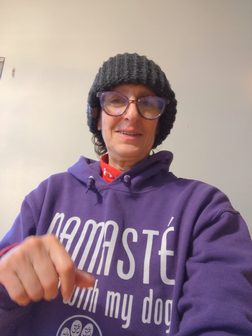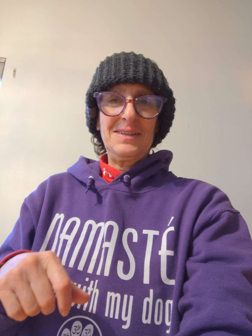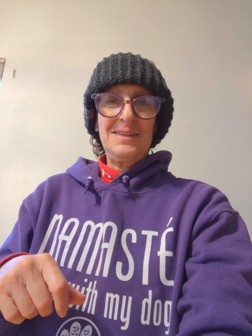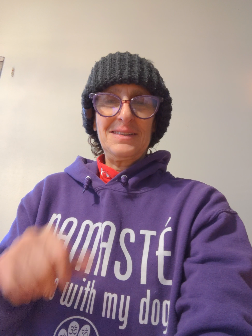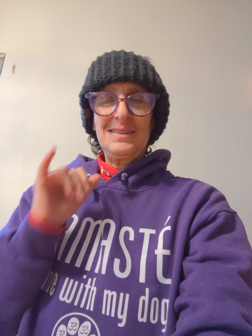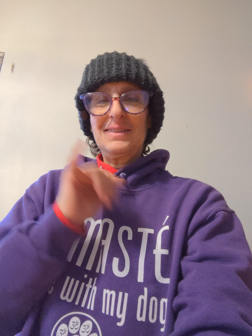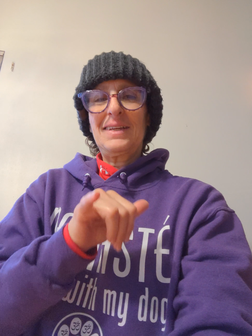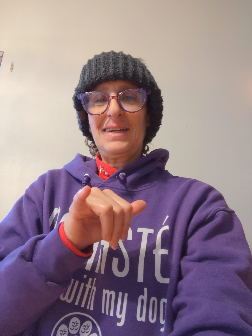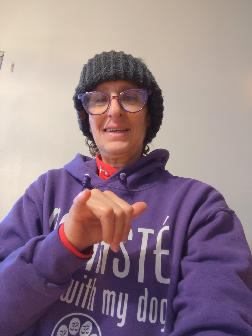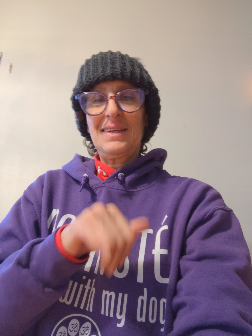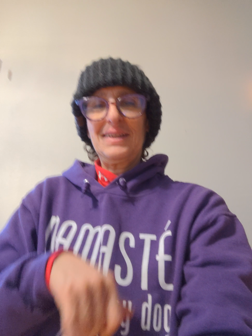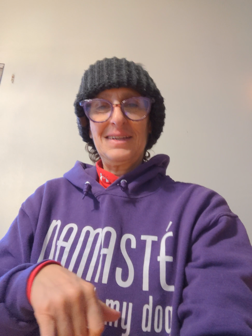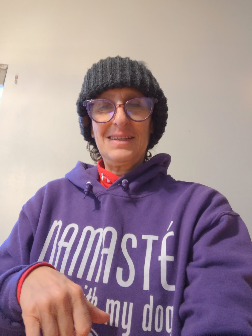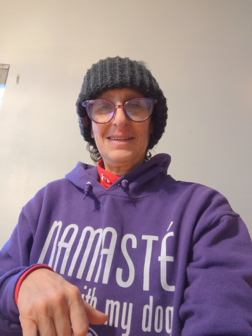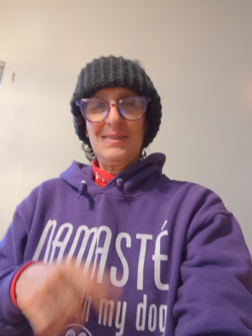stay